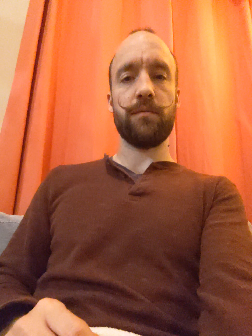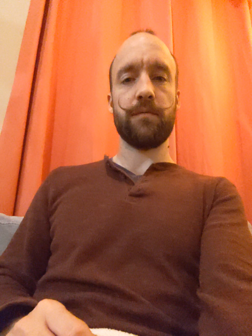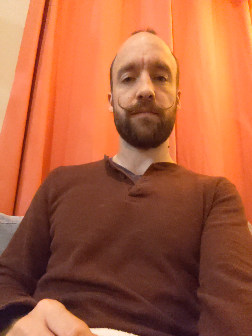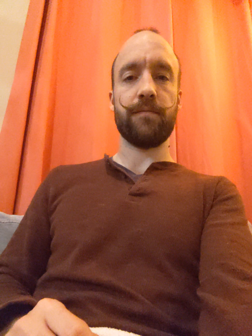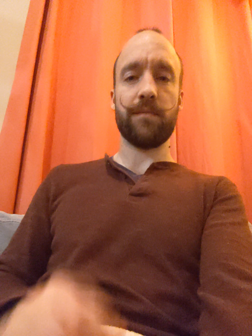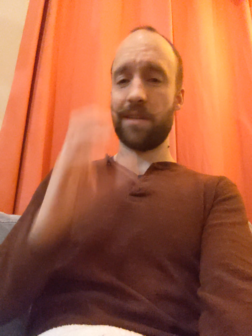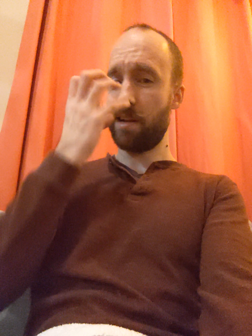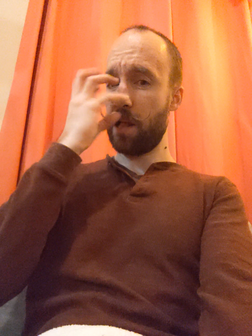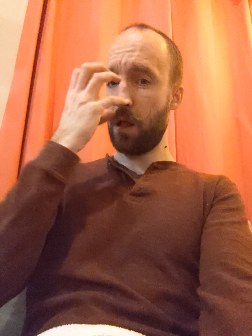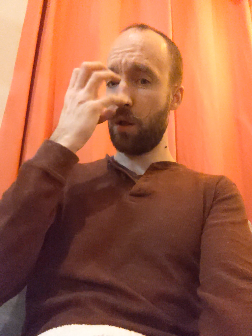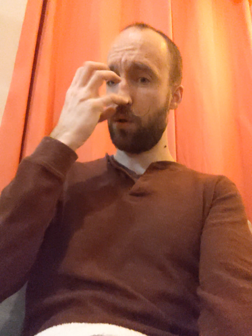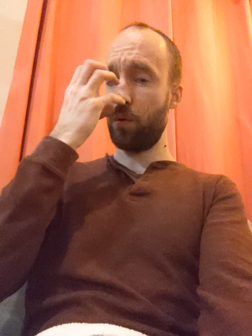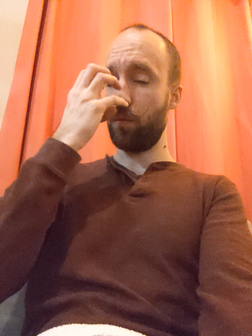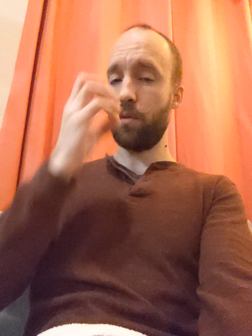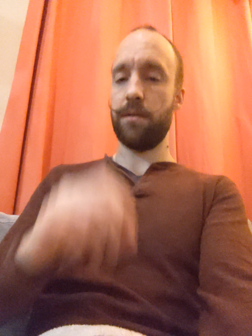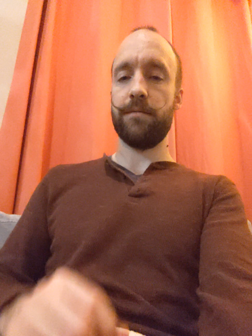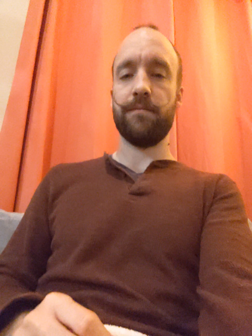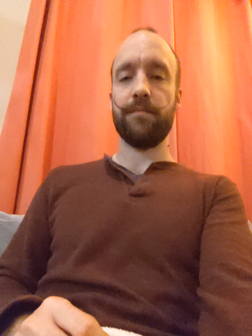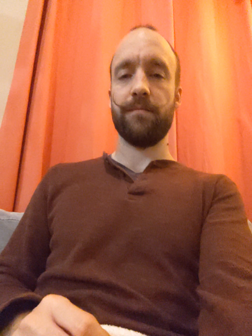clown